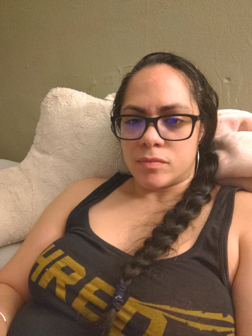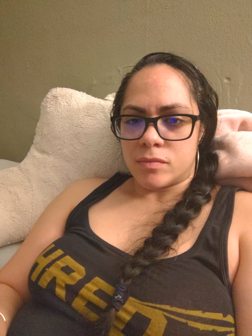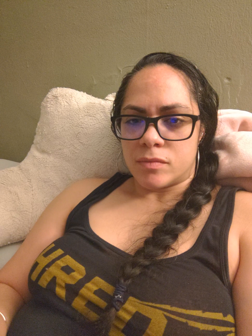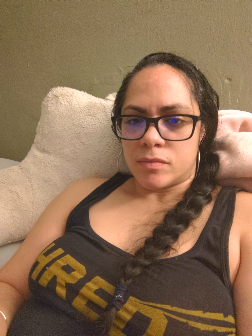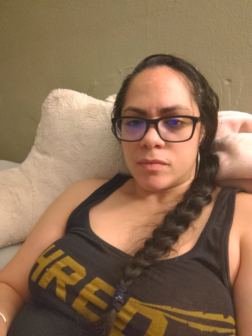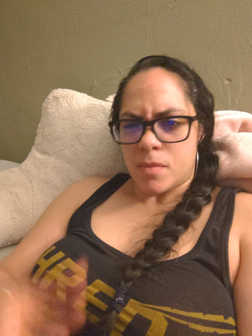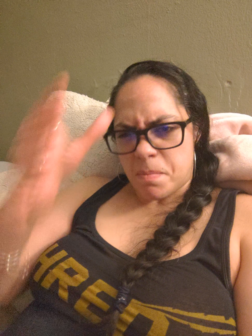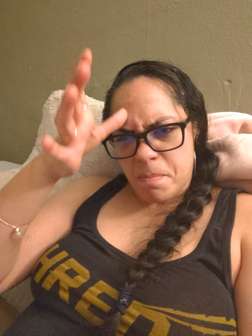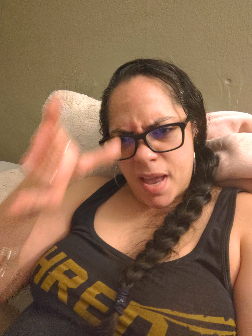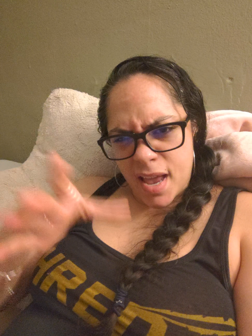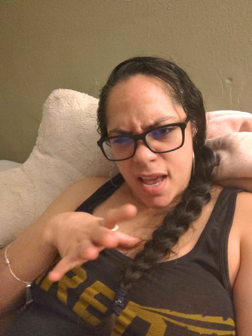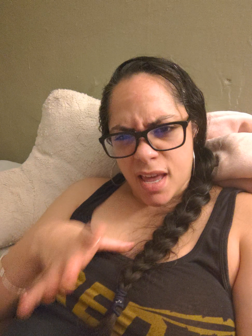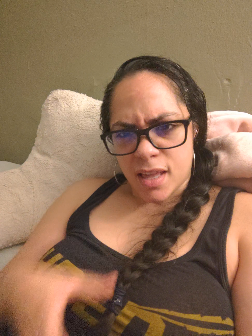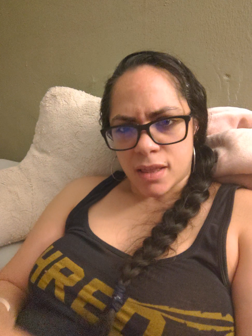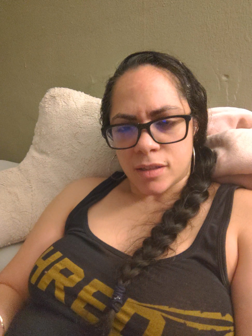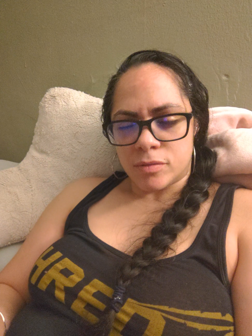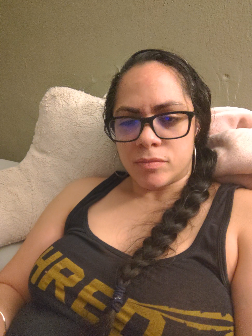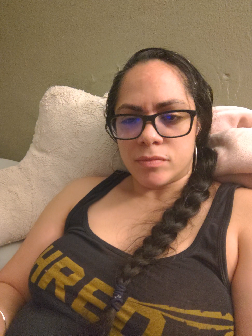man